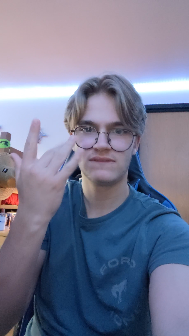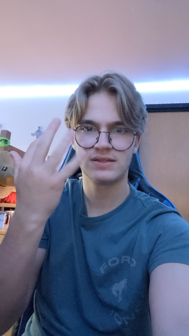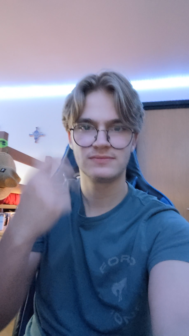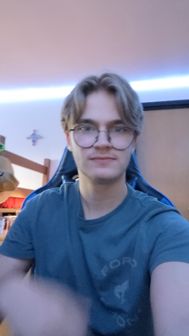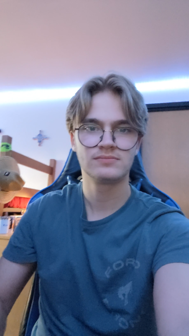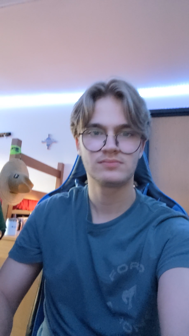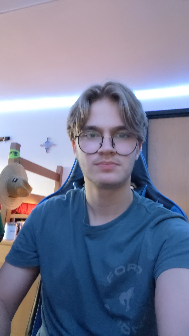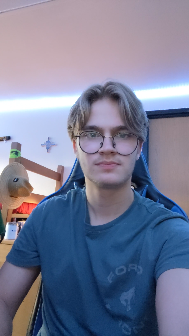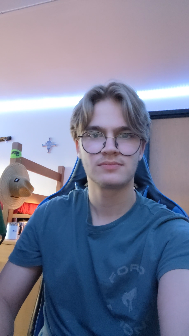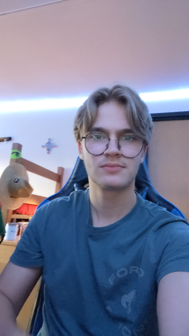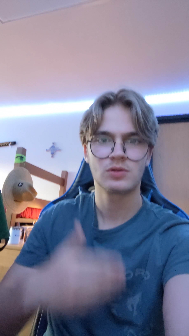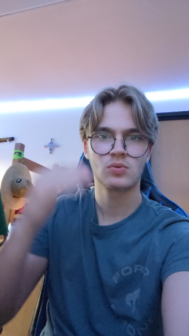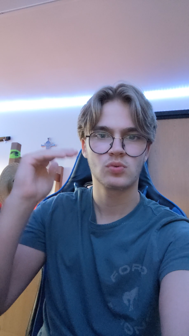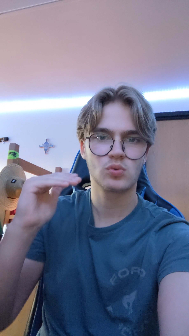short